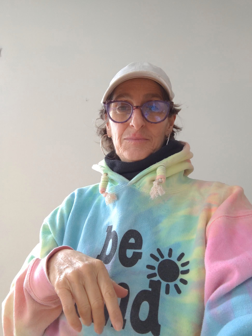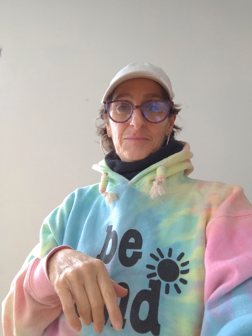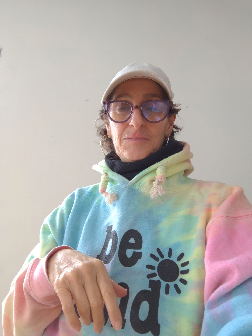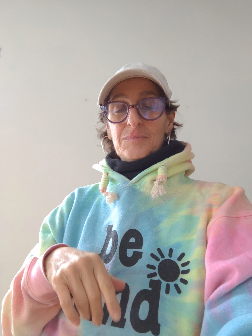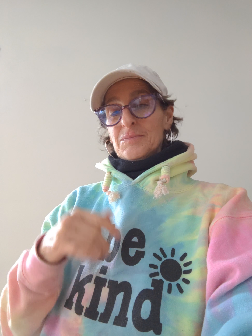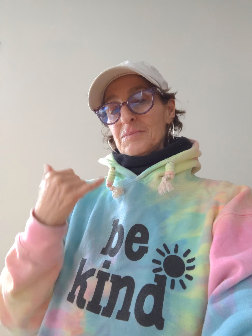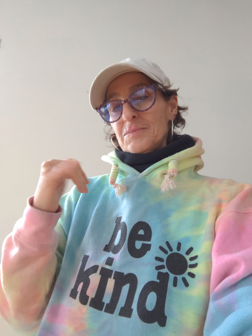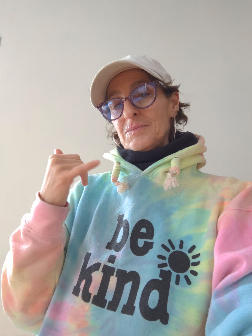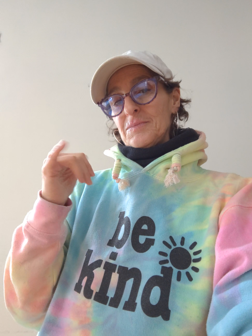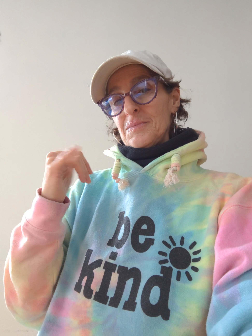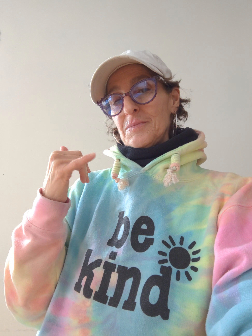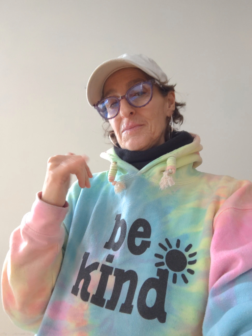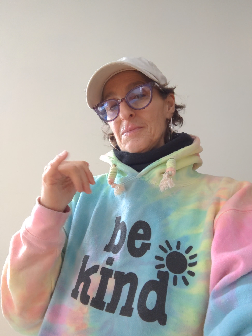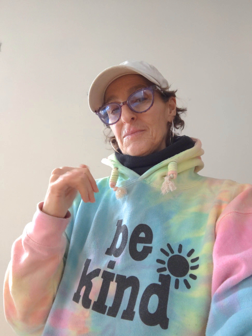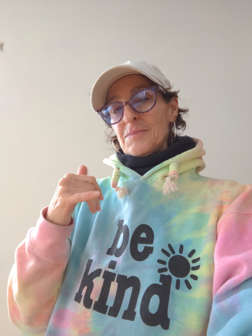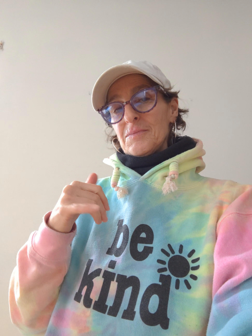yellow